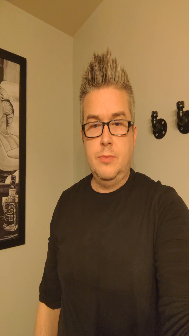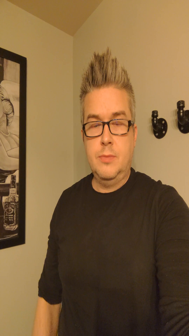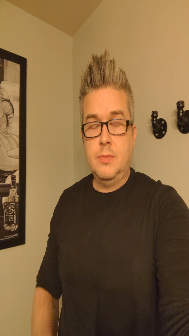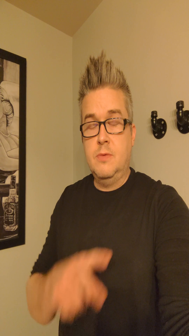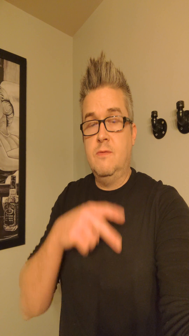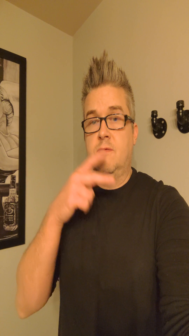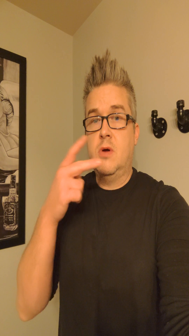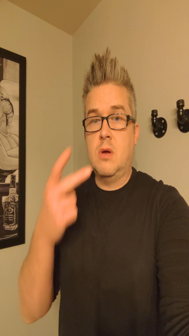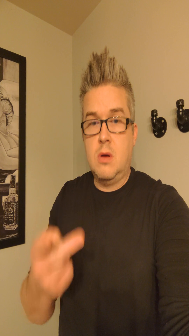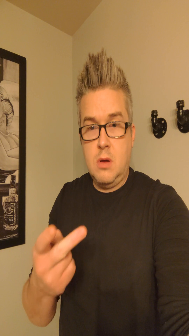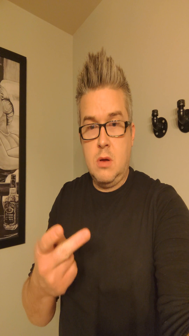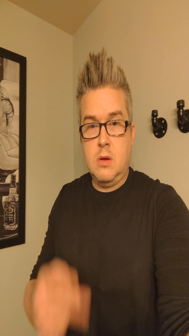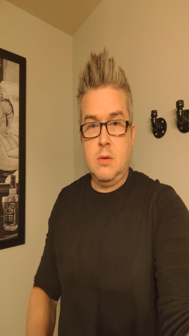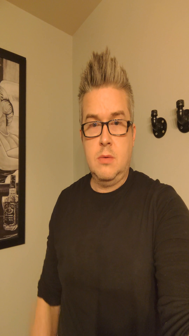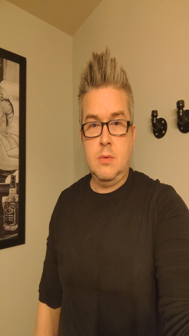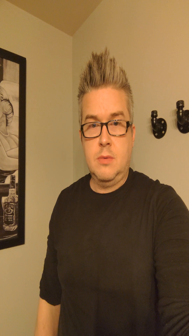fall